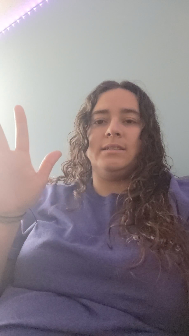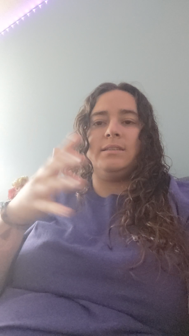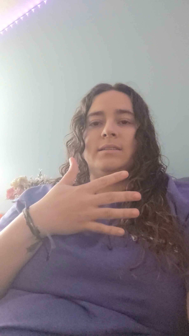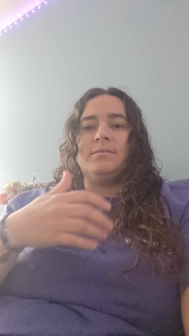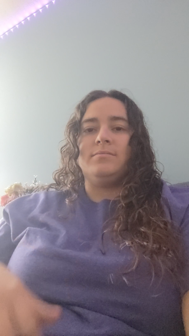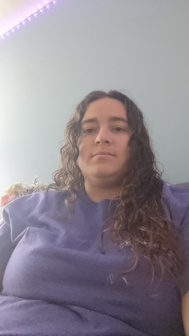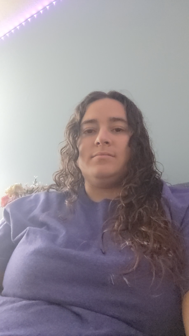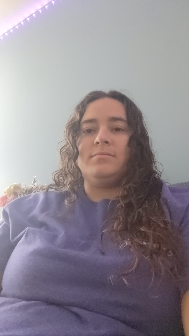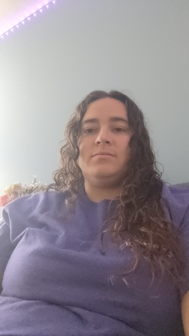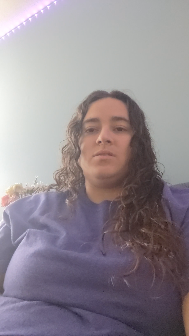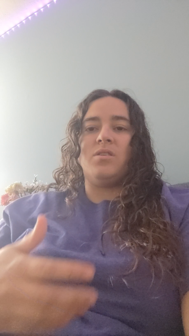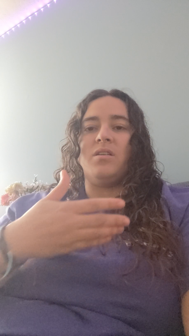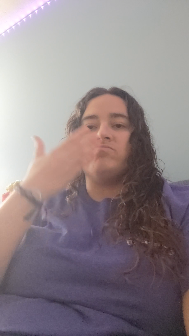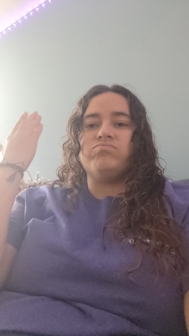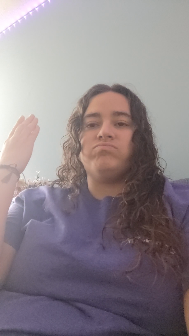all gone